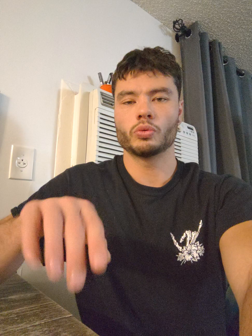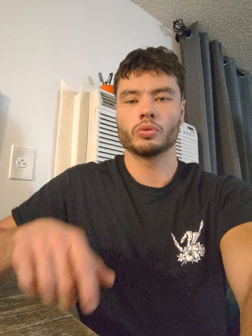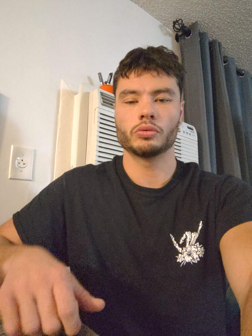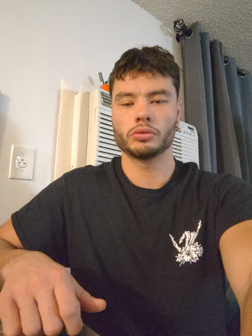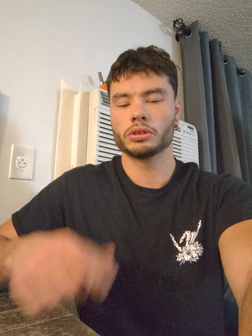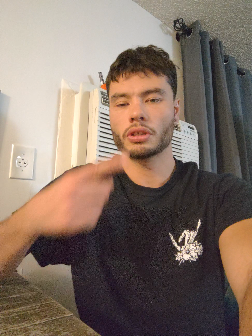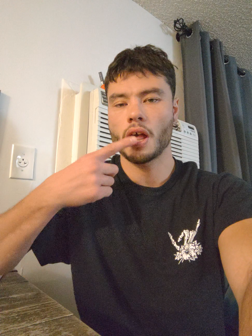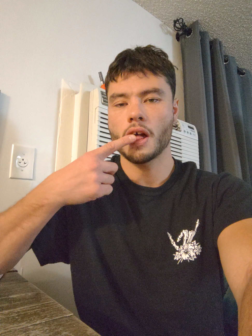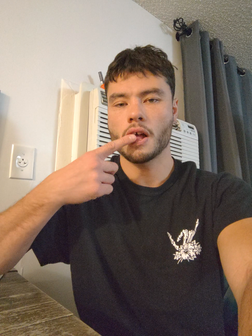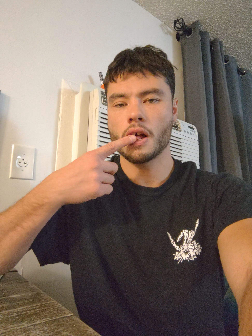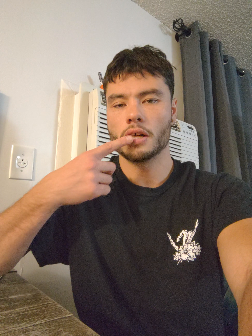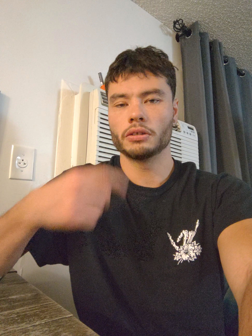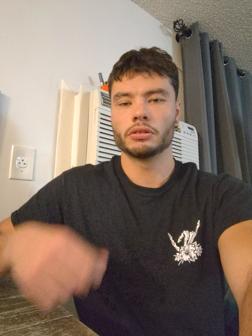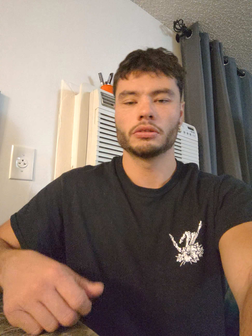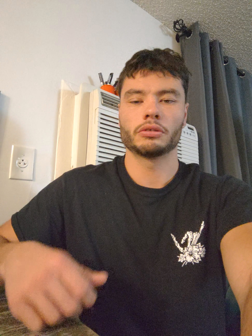tongue